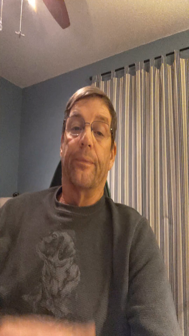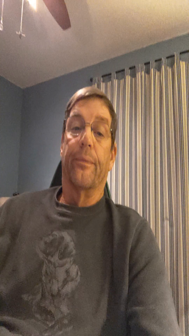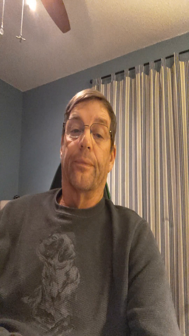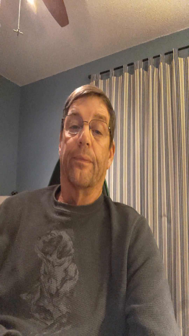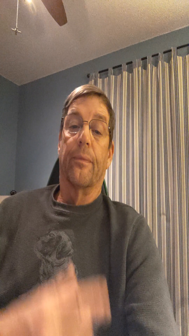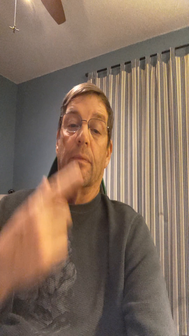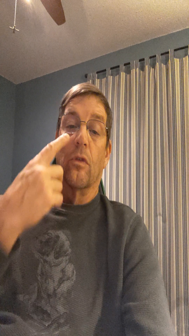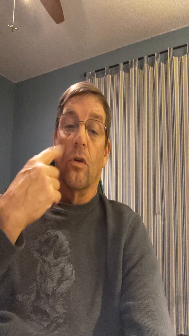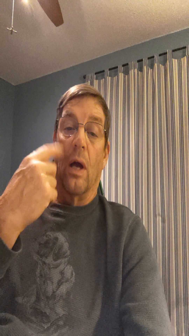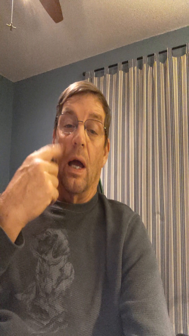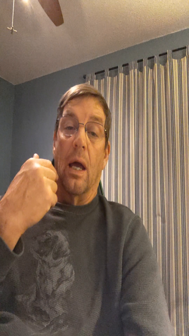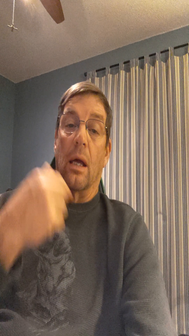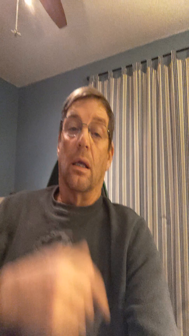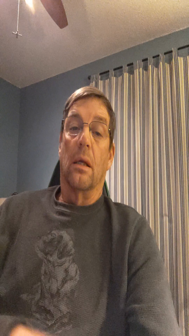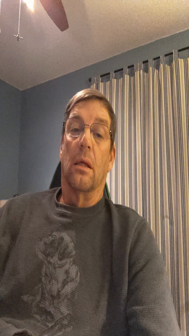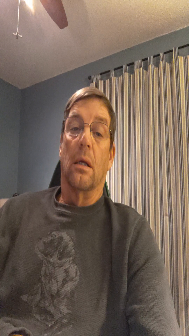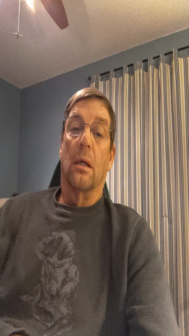cry